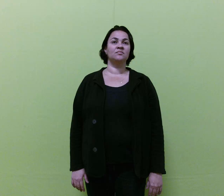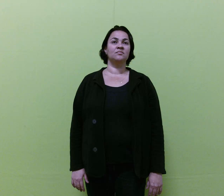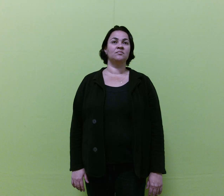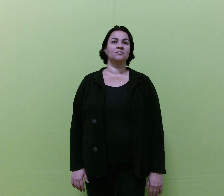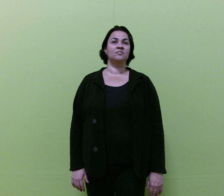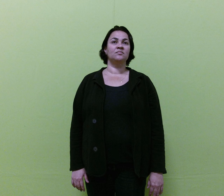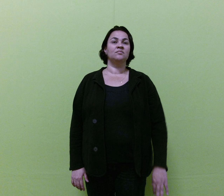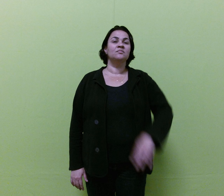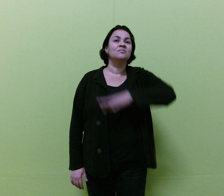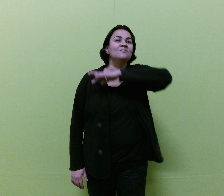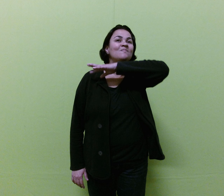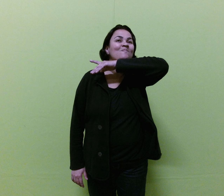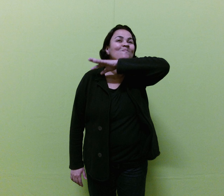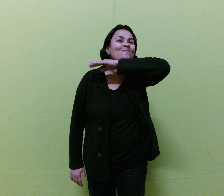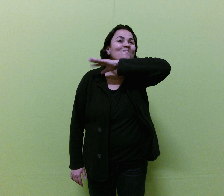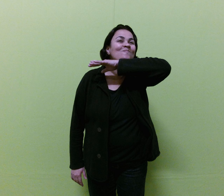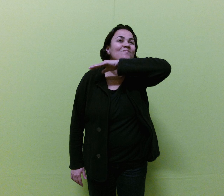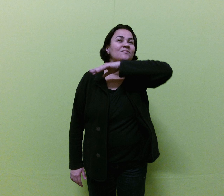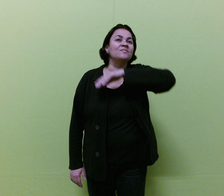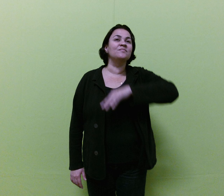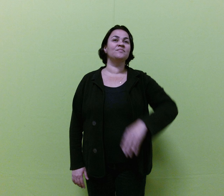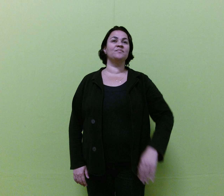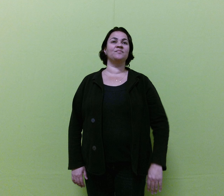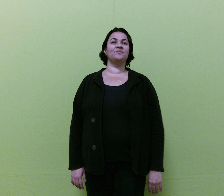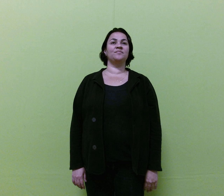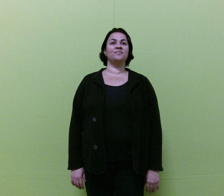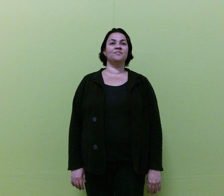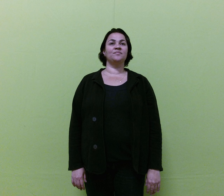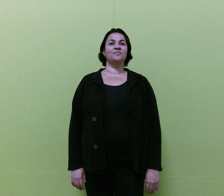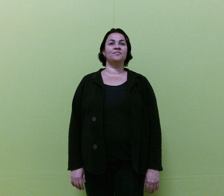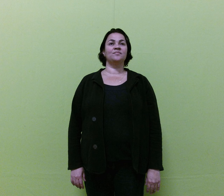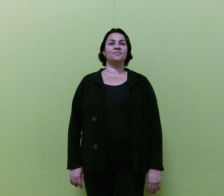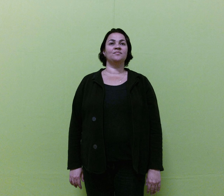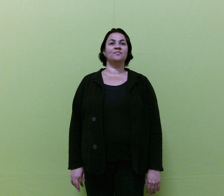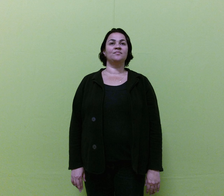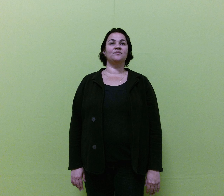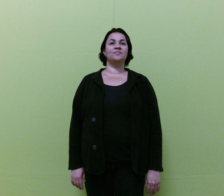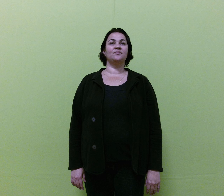ruim